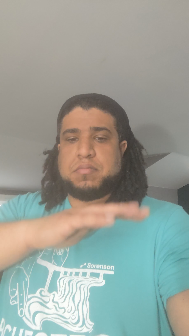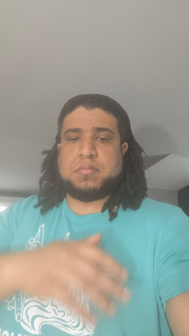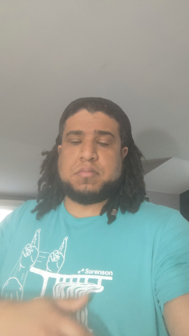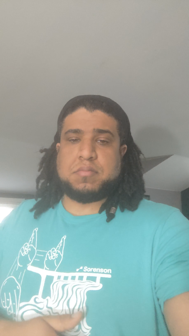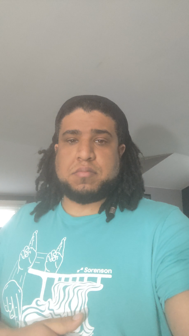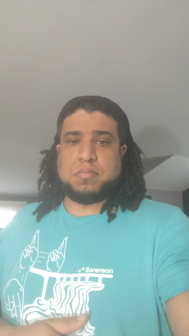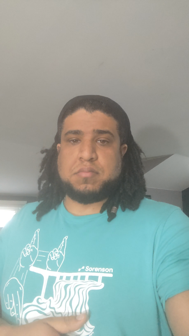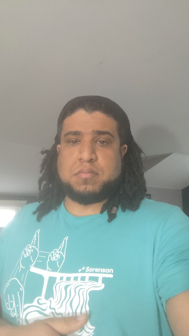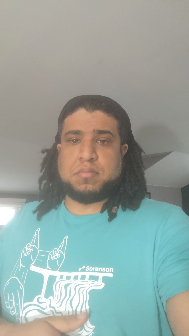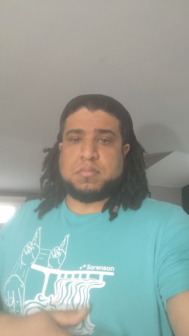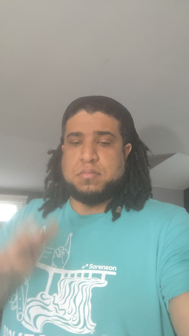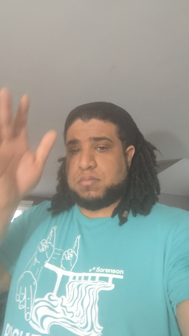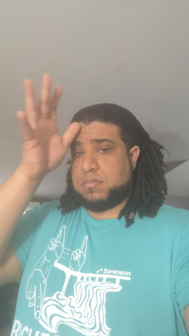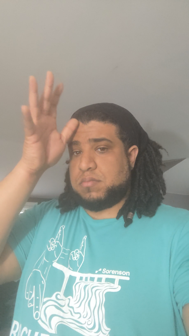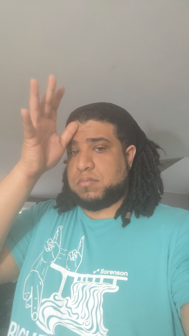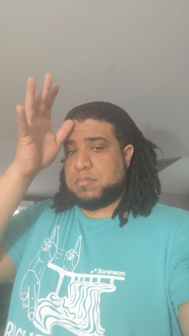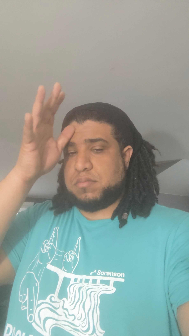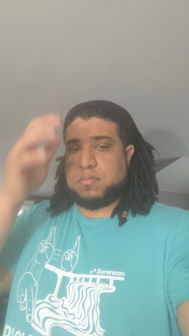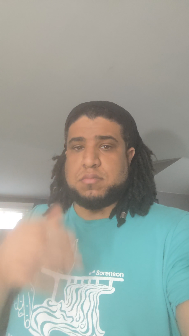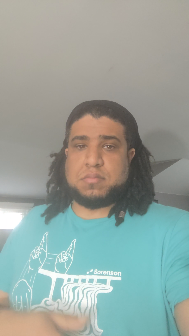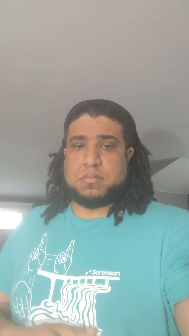daddy